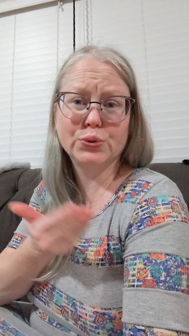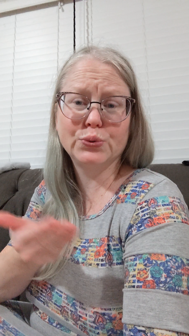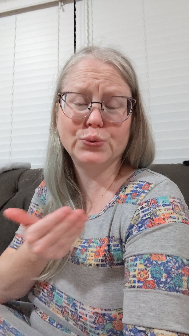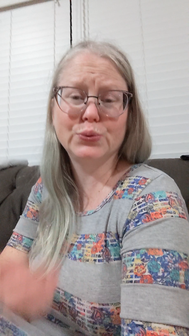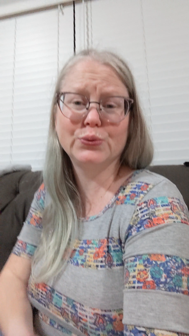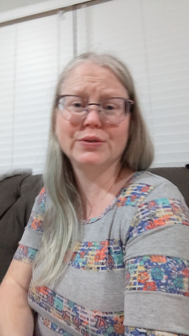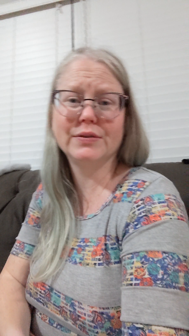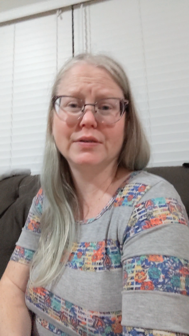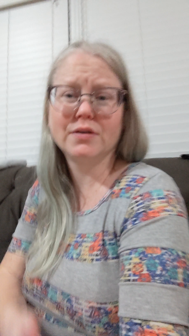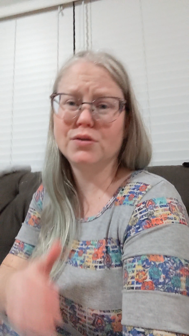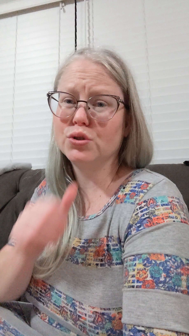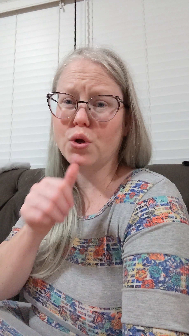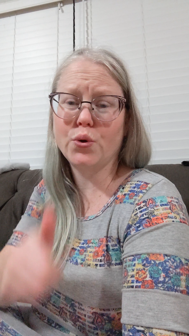don't